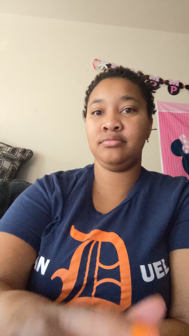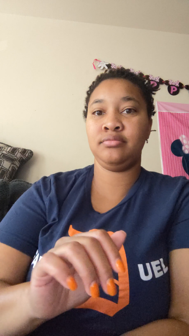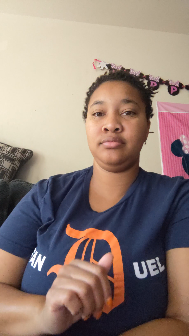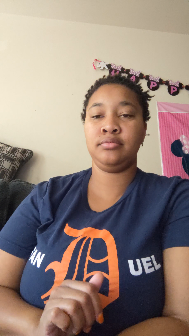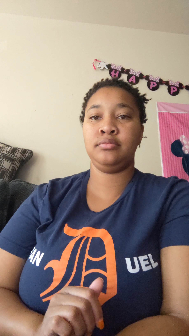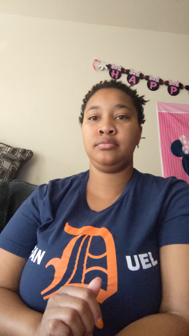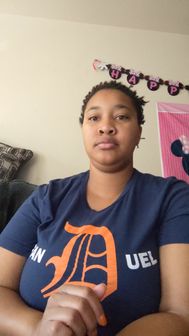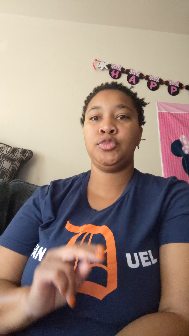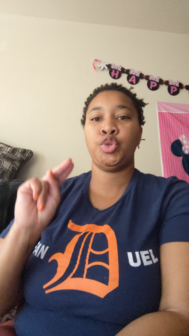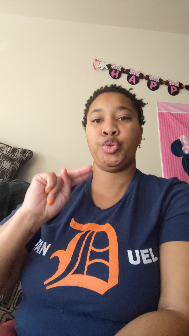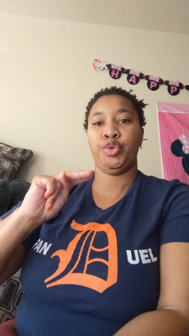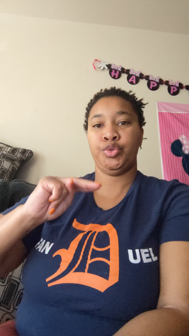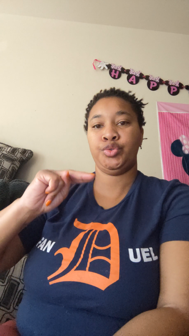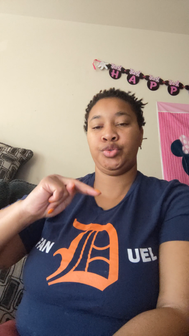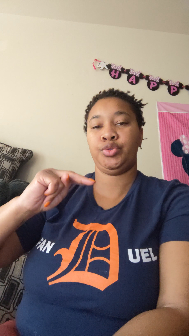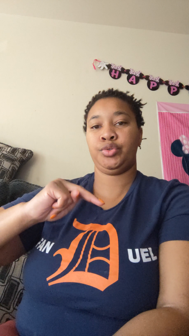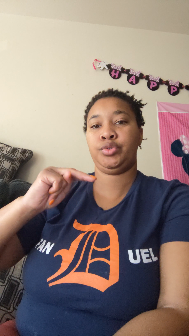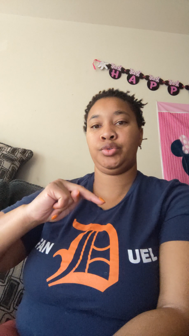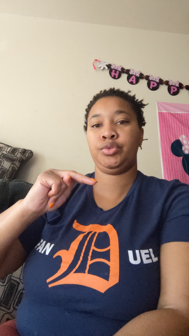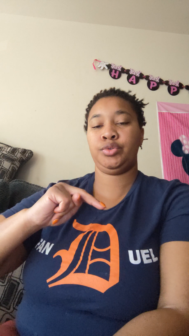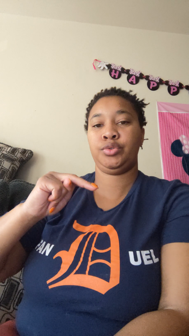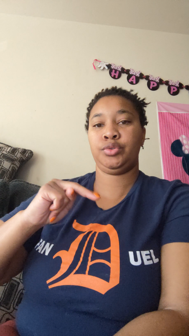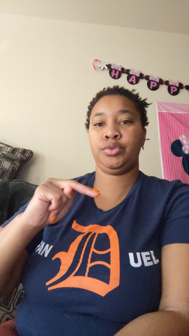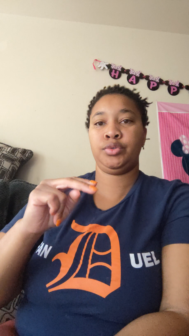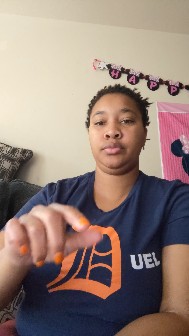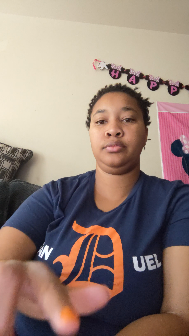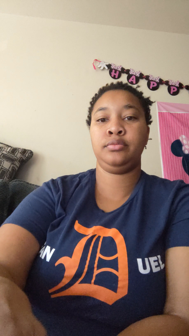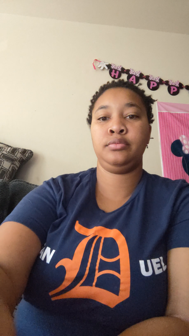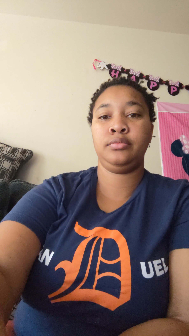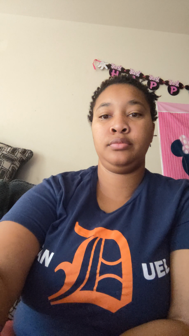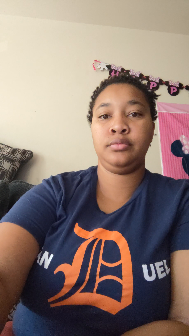nurse